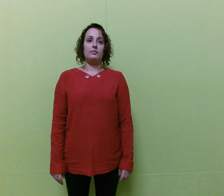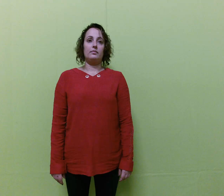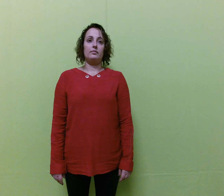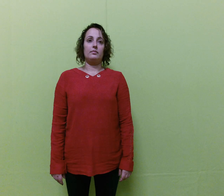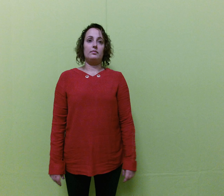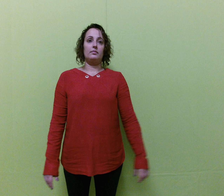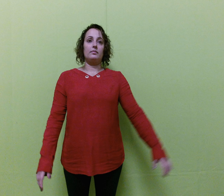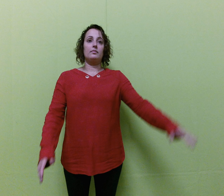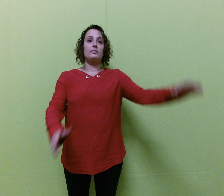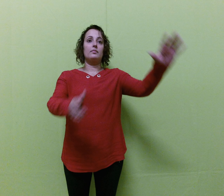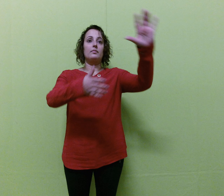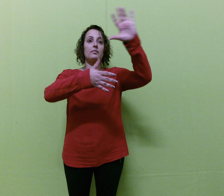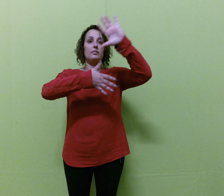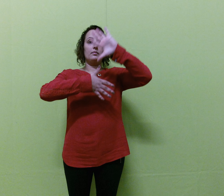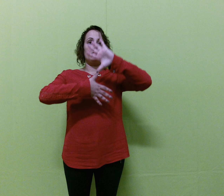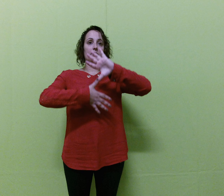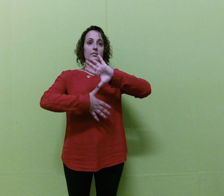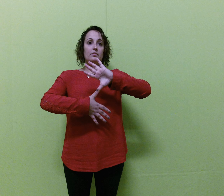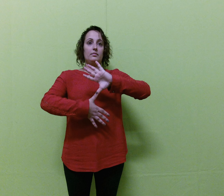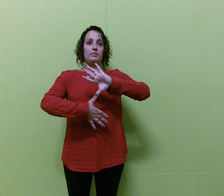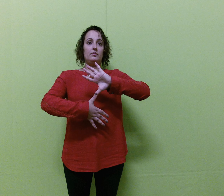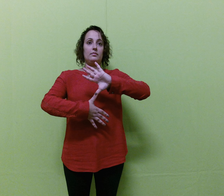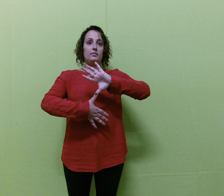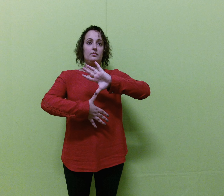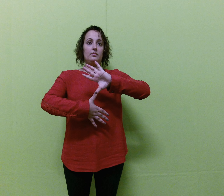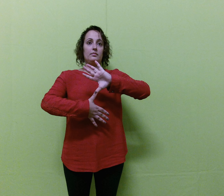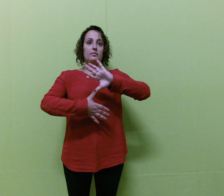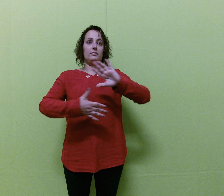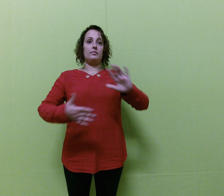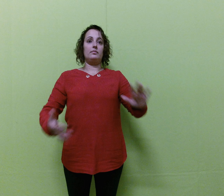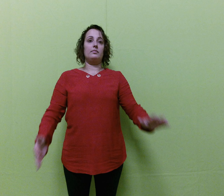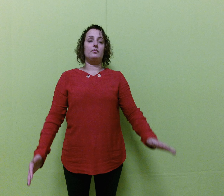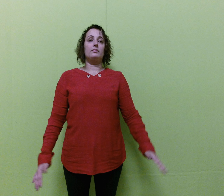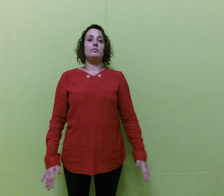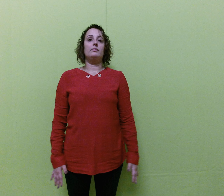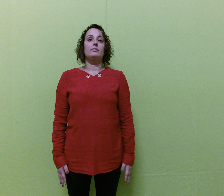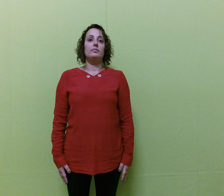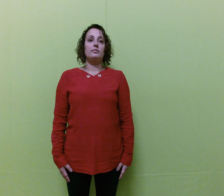América